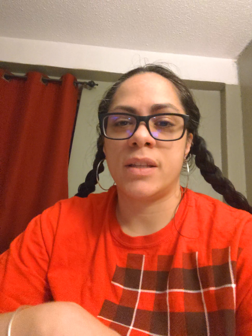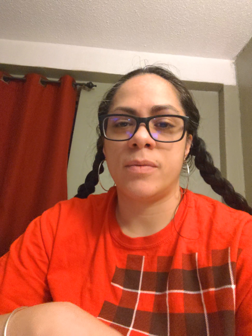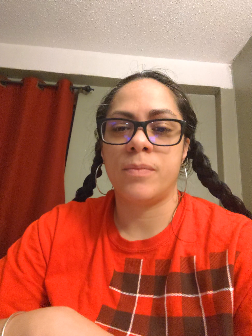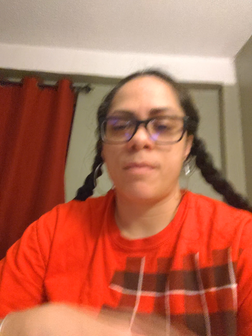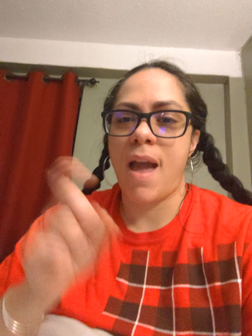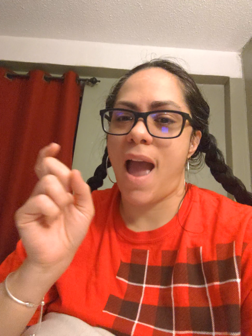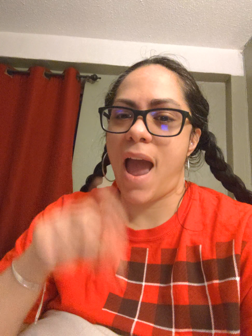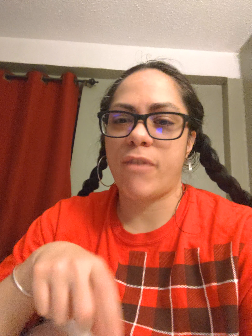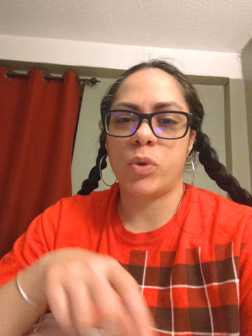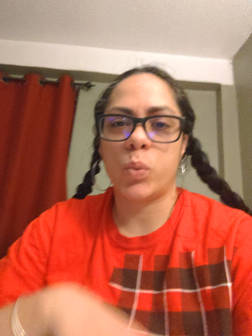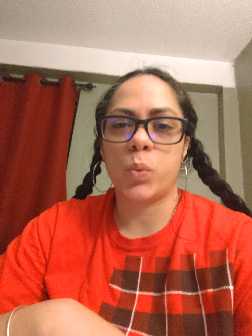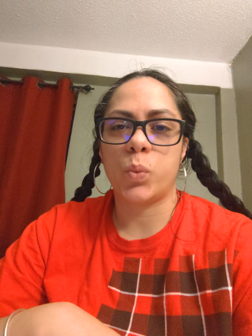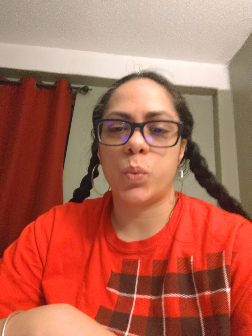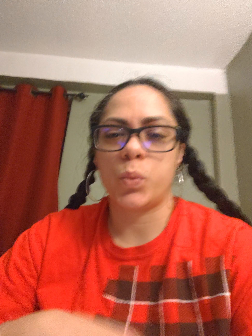have to